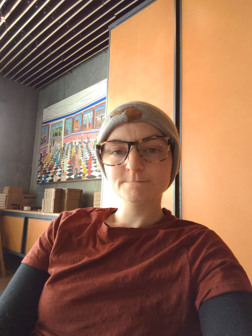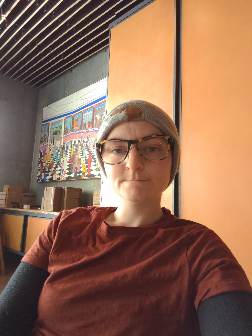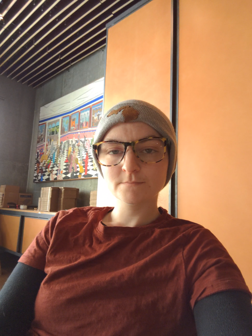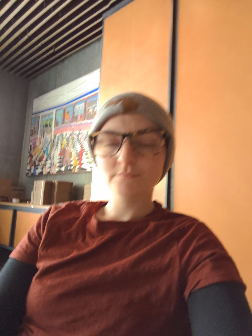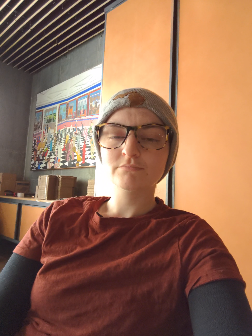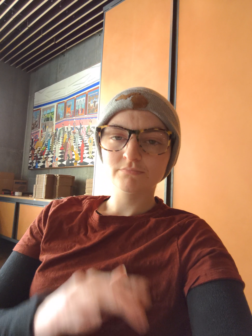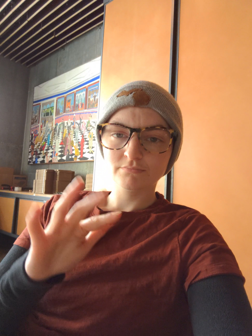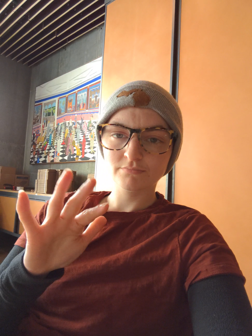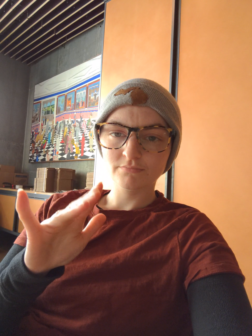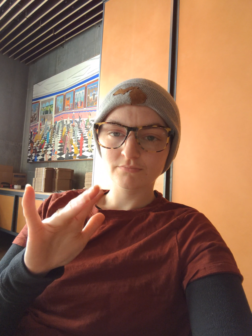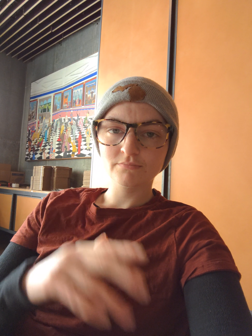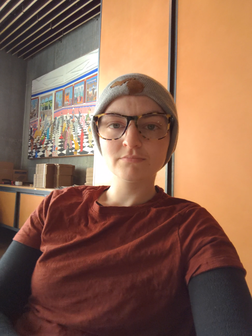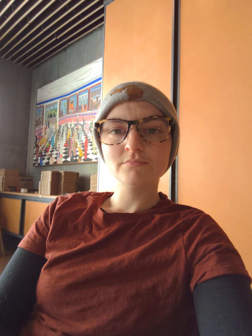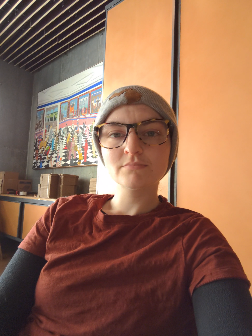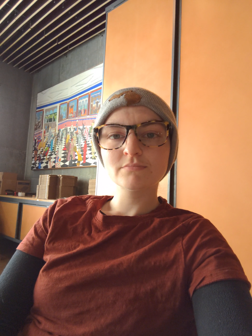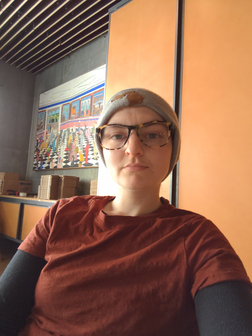finger